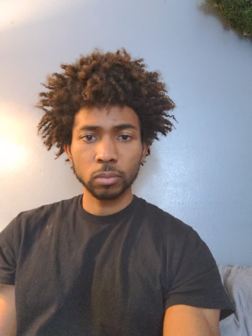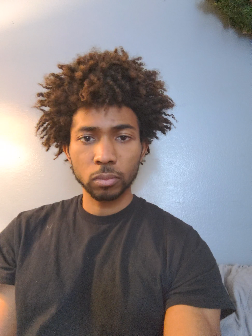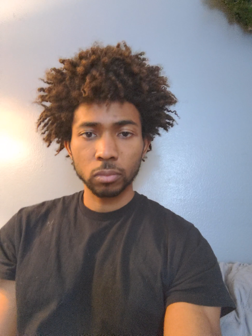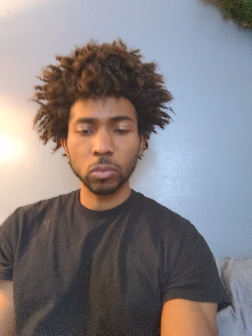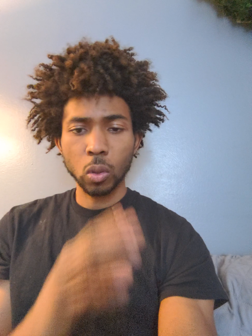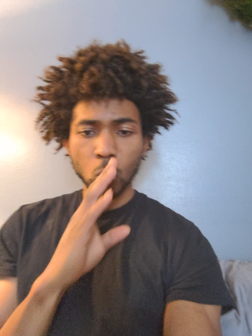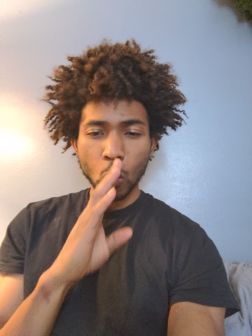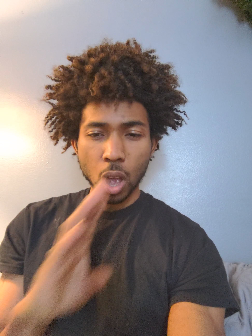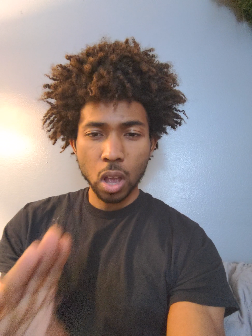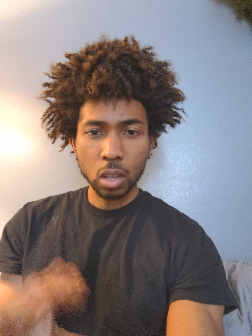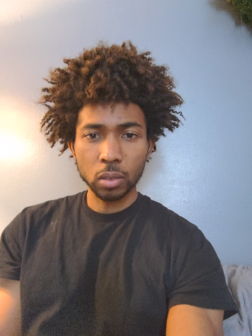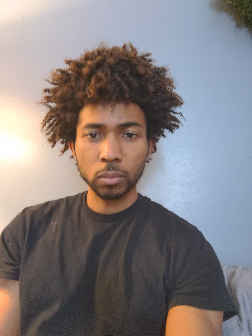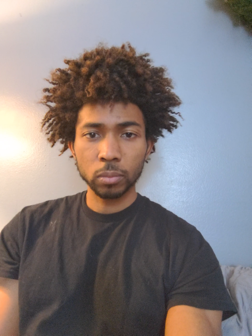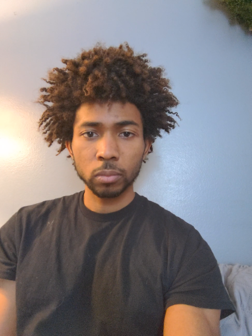quiet